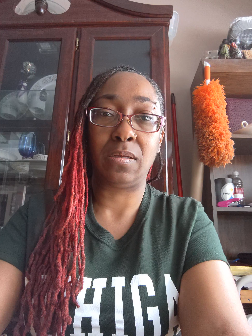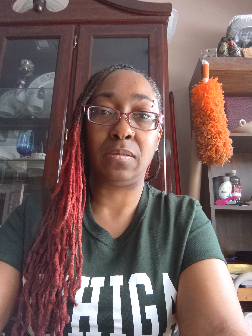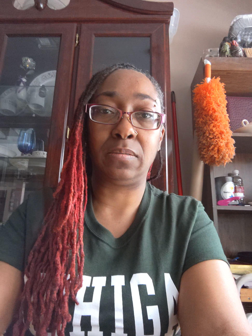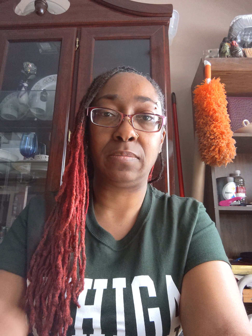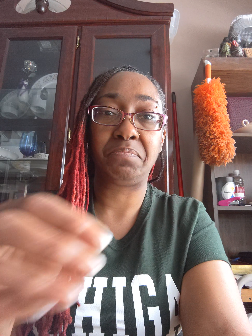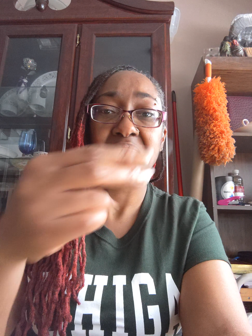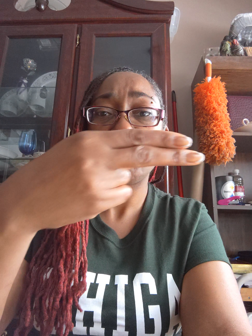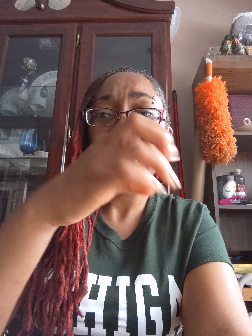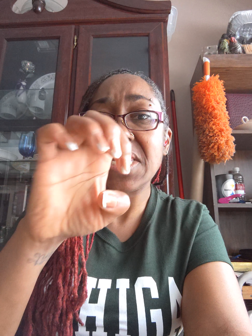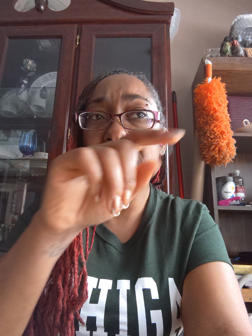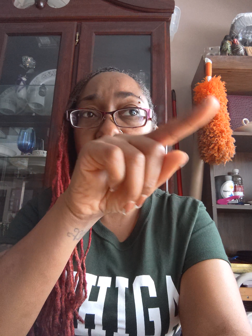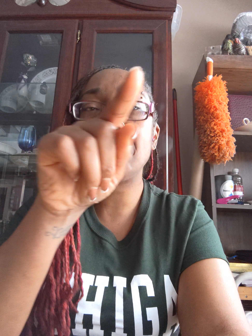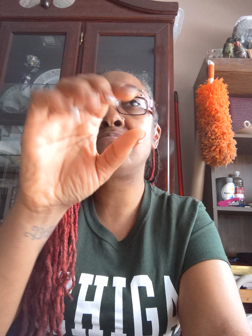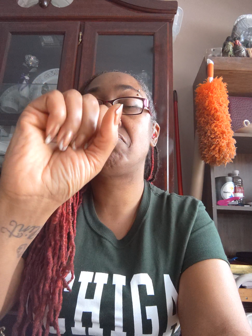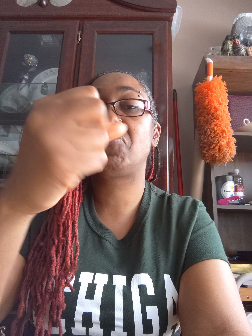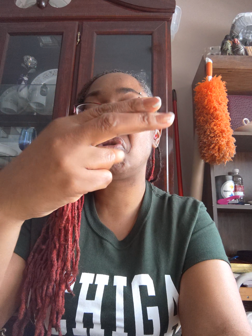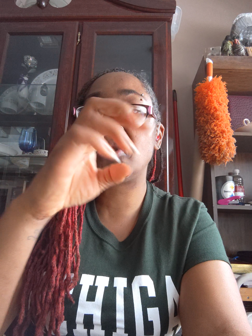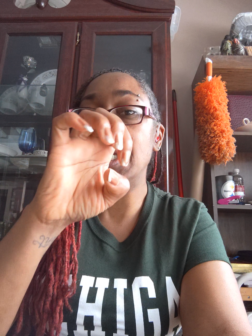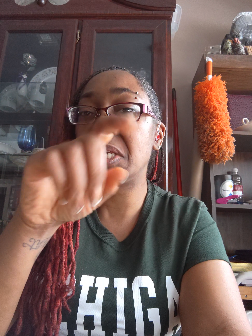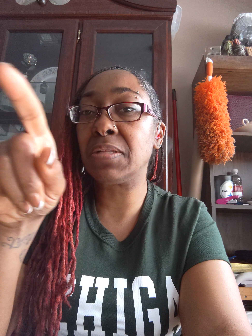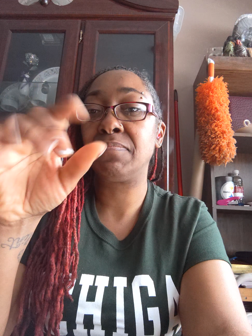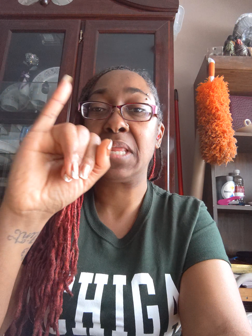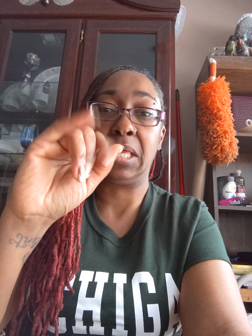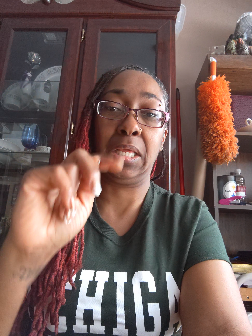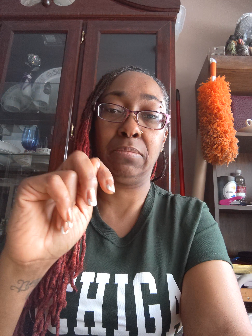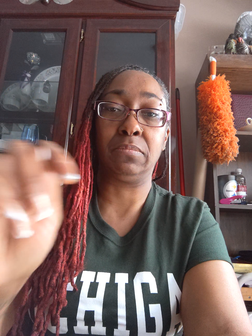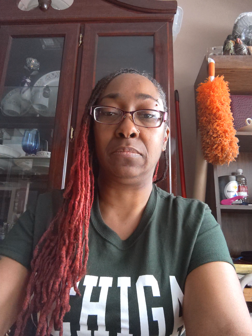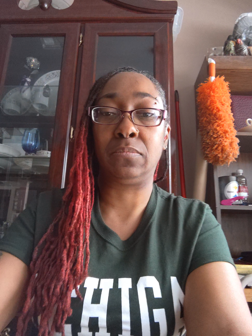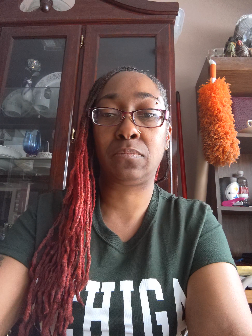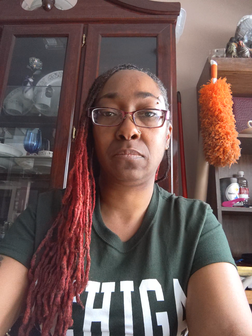he/she/it